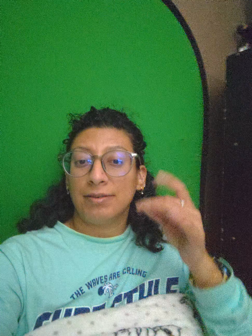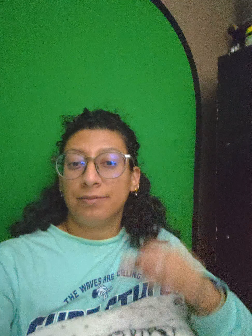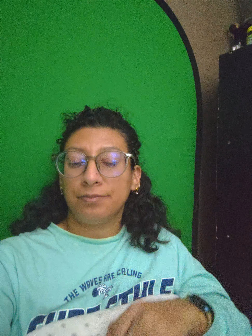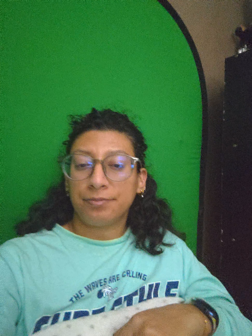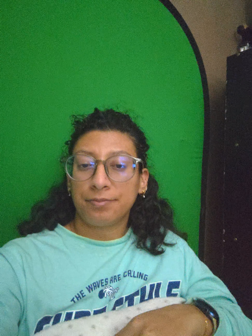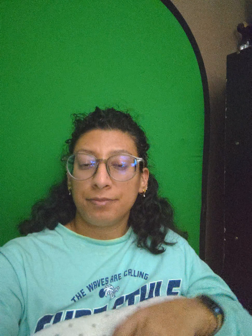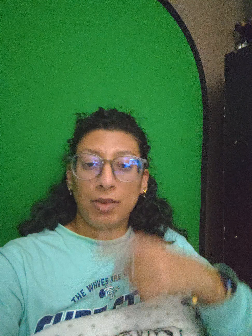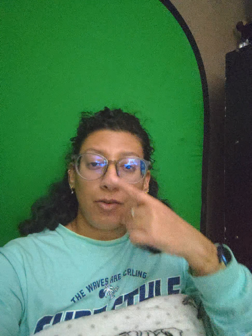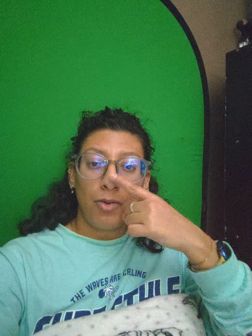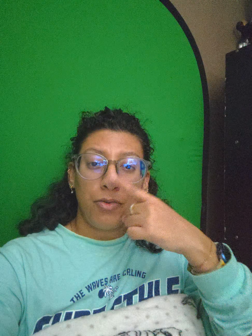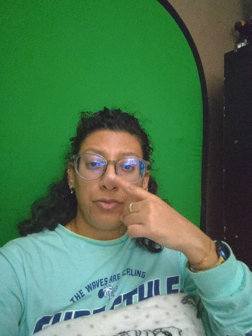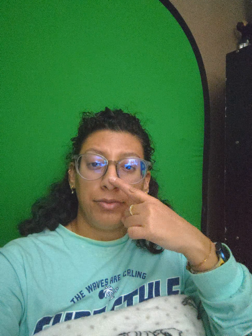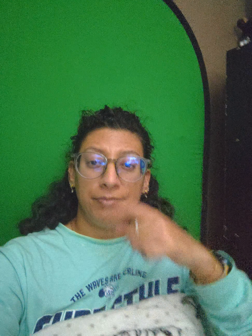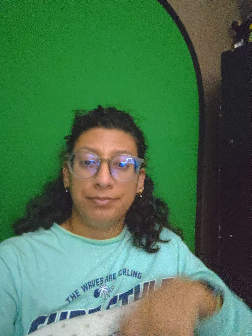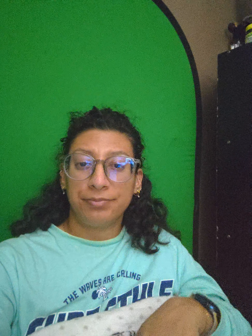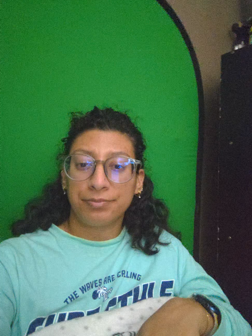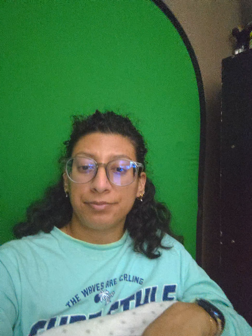nose